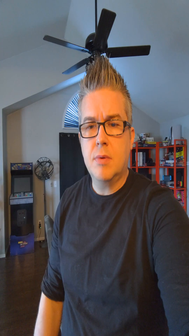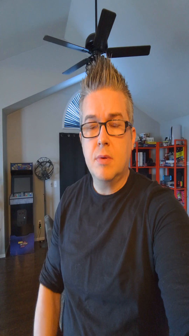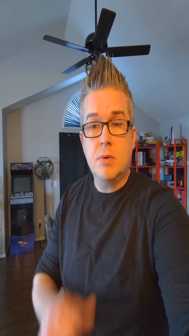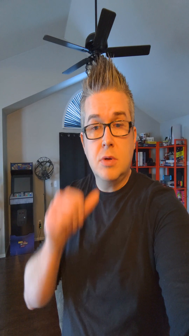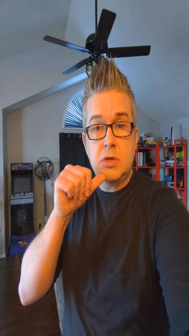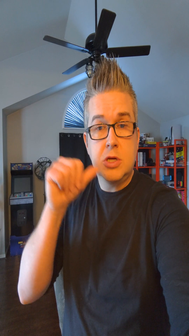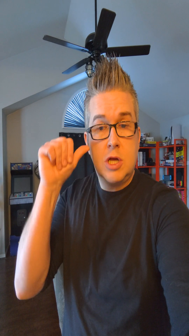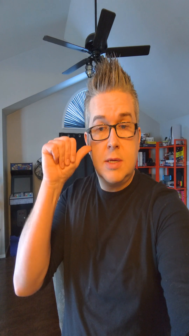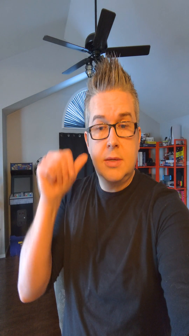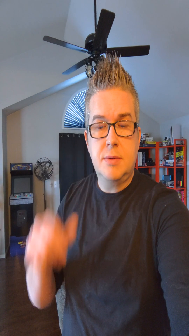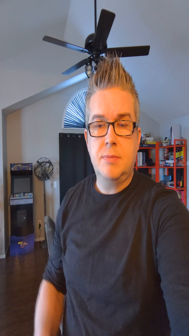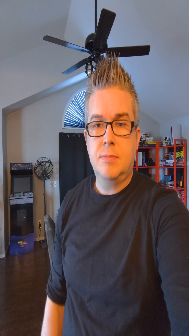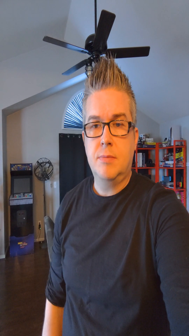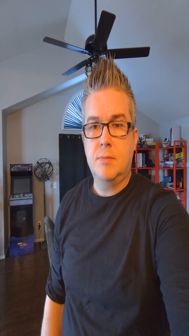yesterday